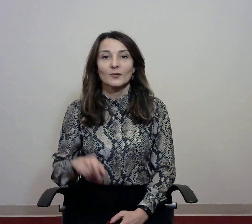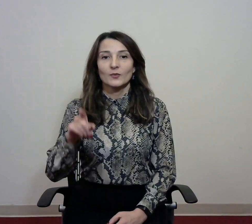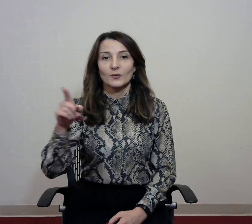onun